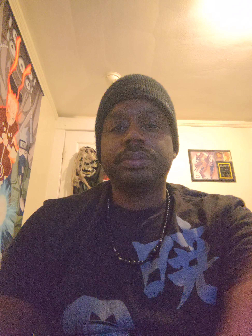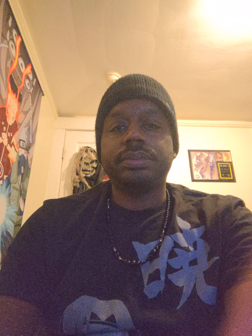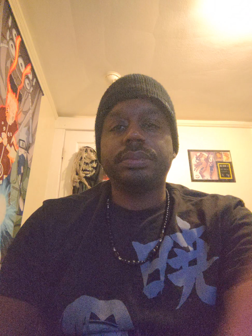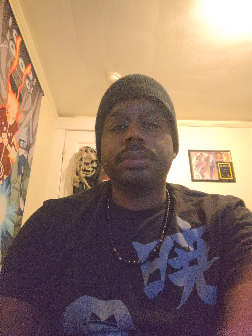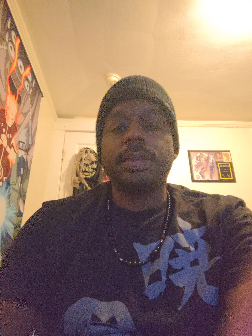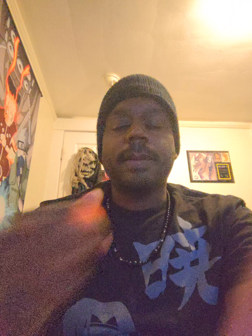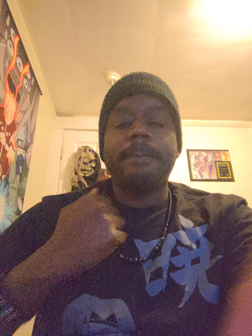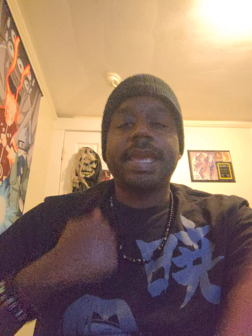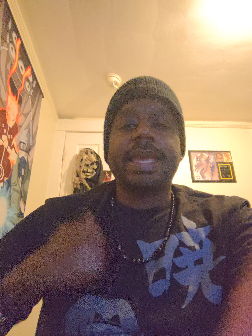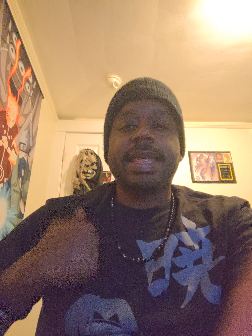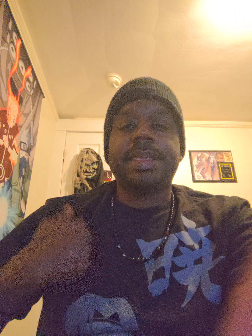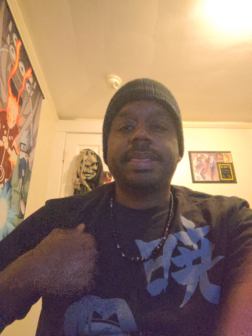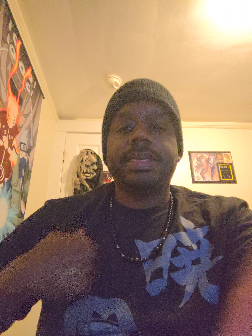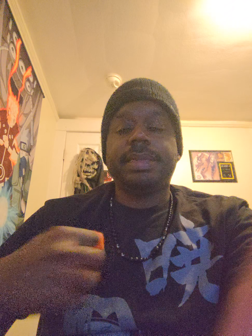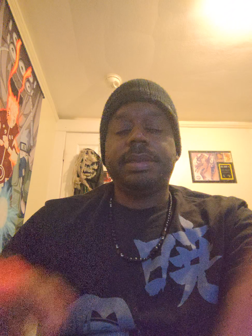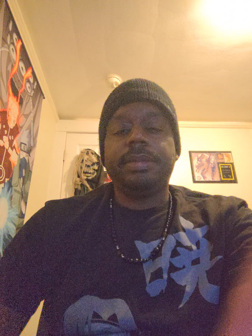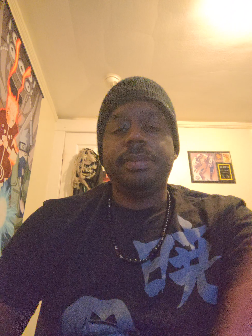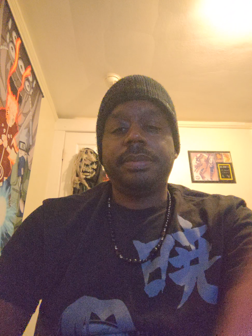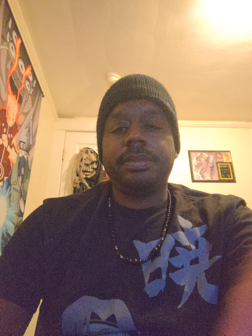bath